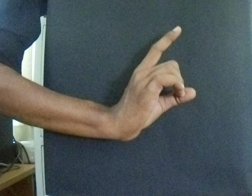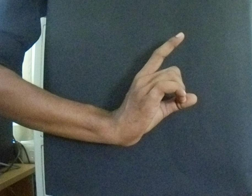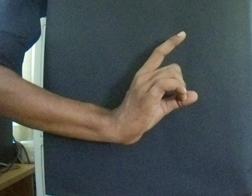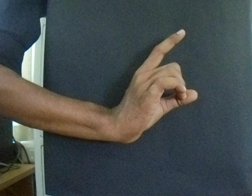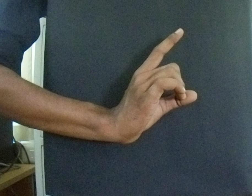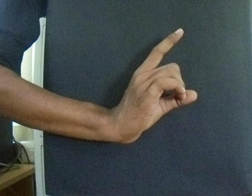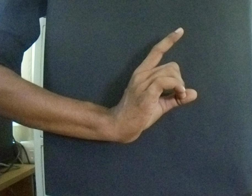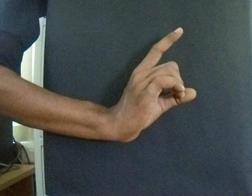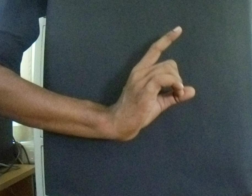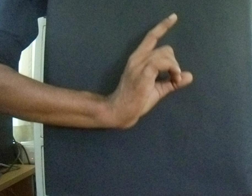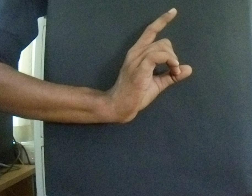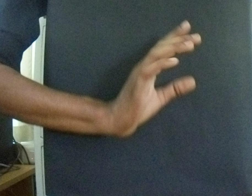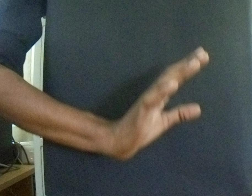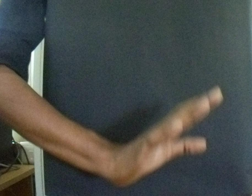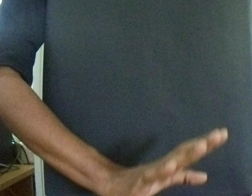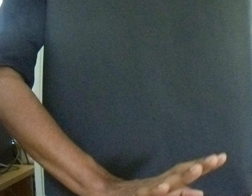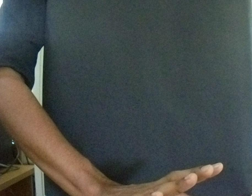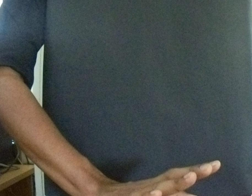hot